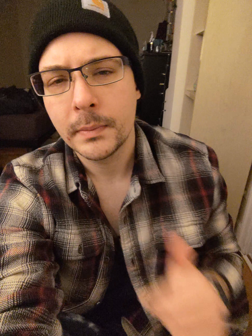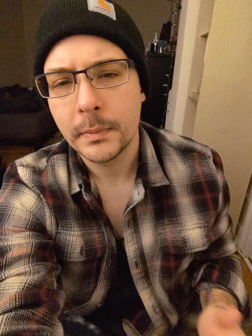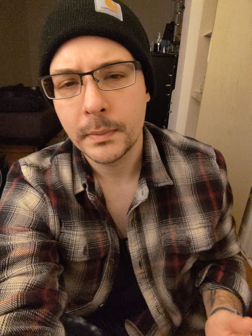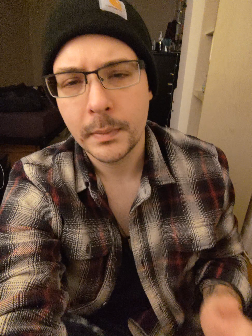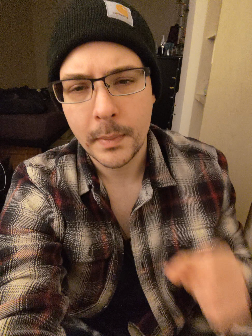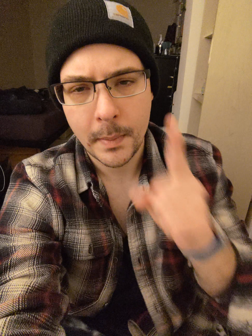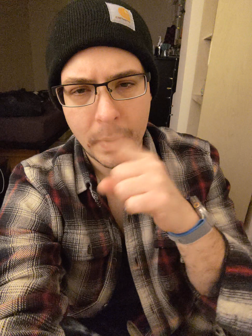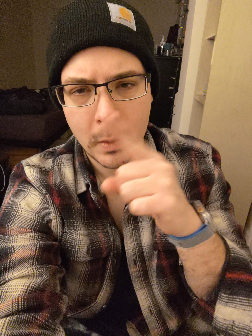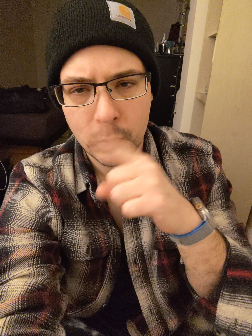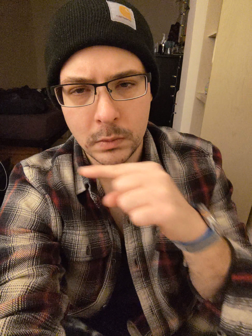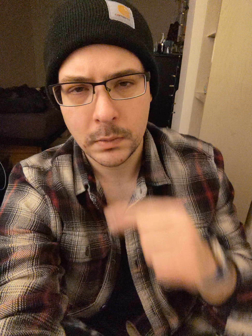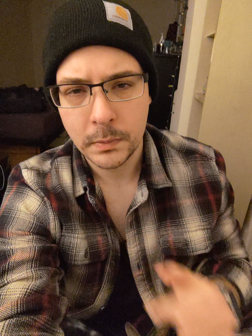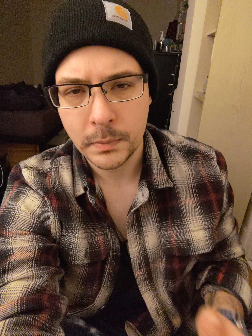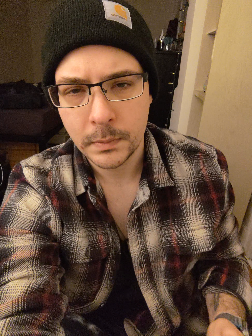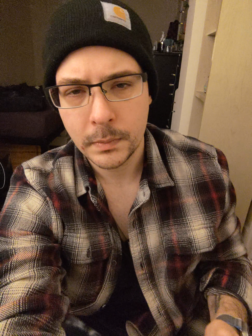mouse